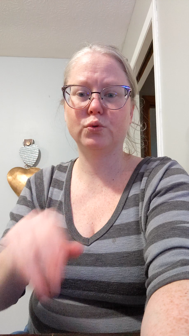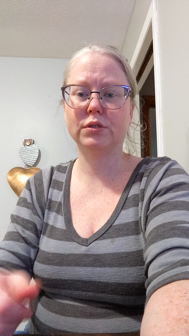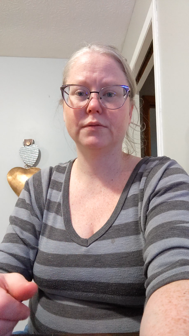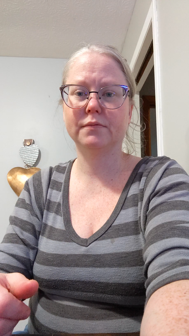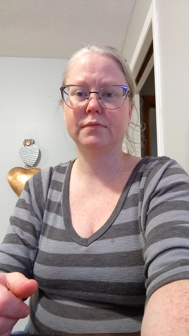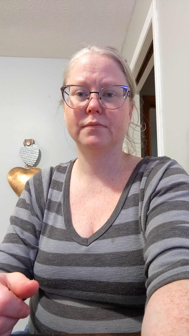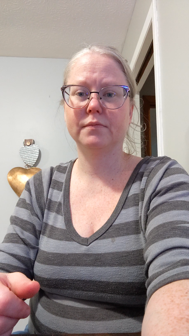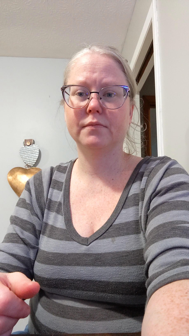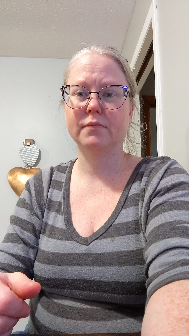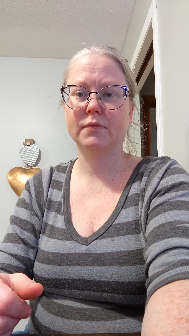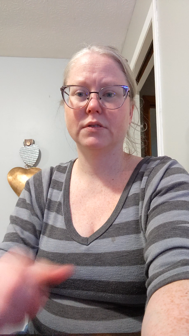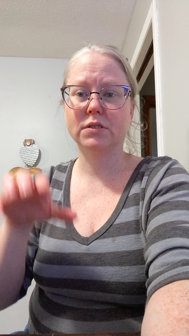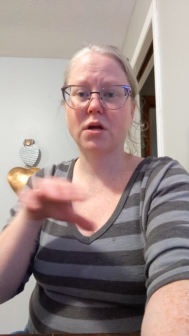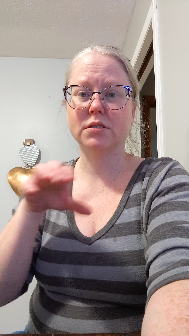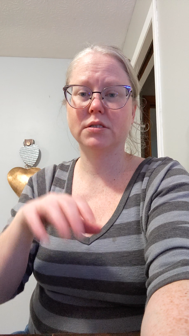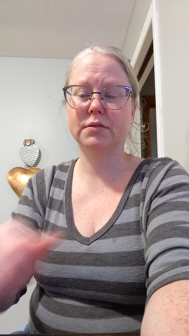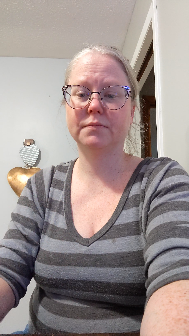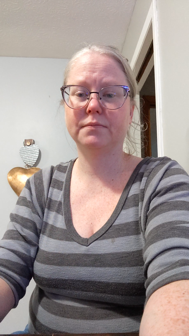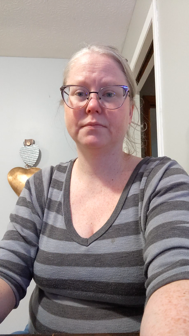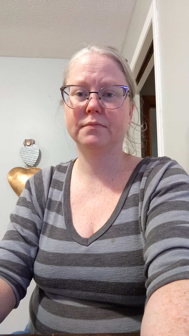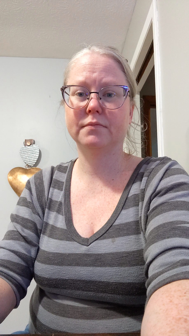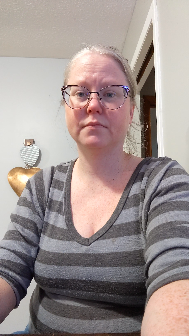does